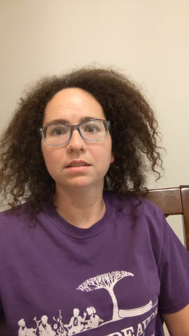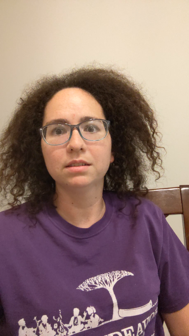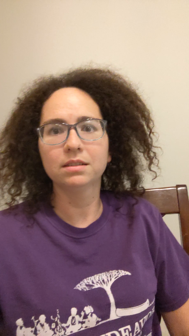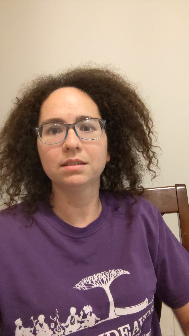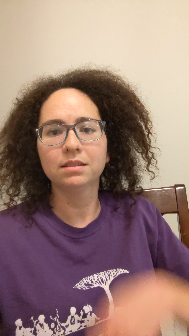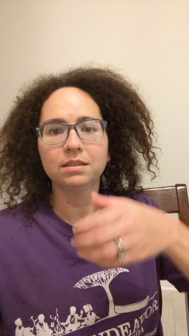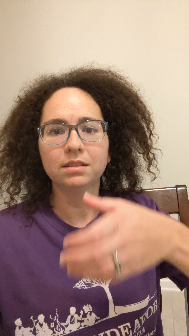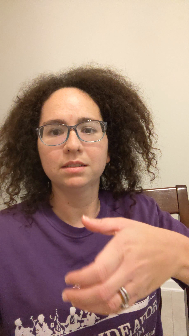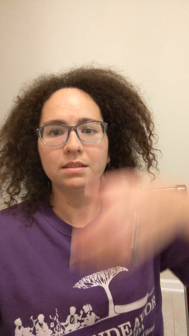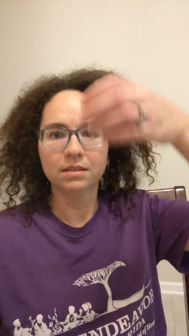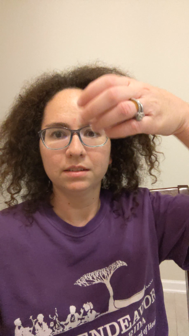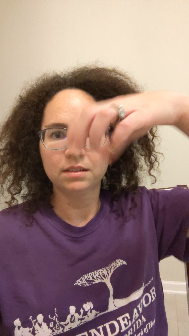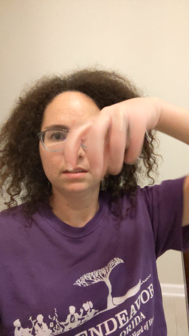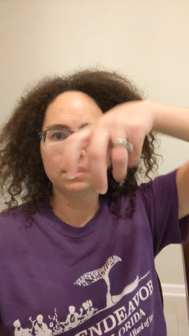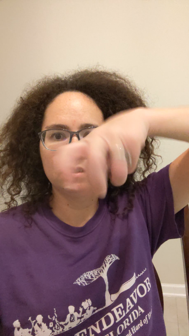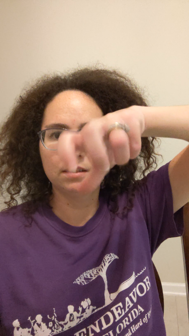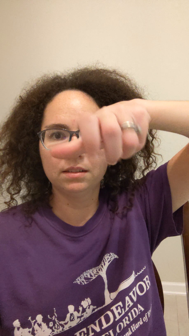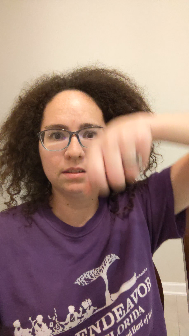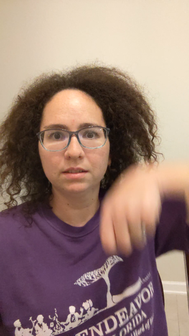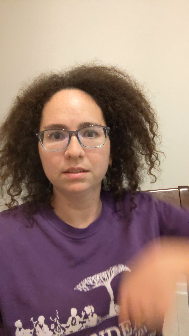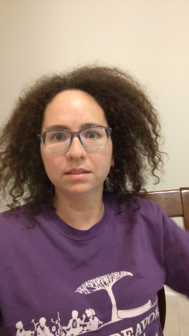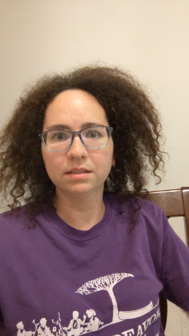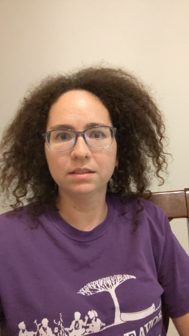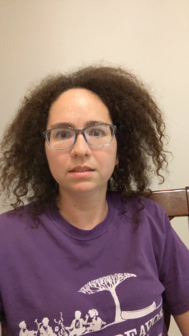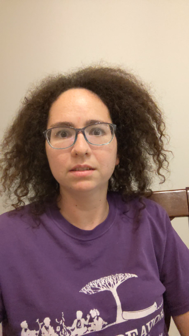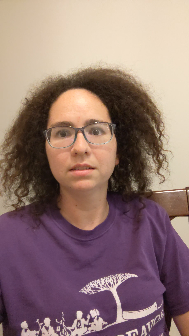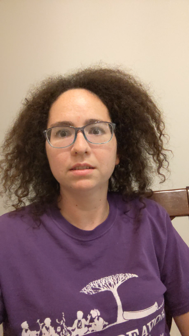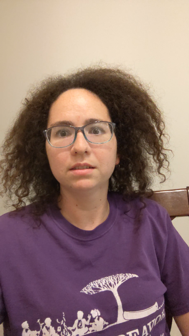jar